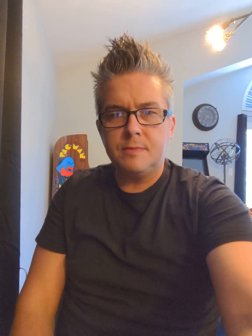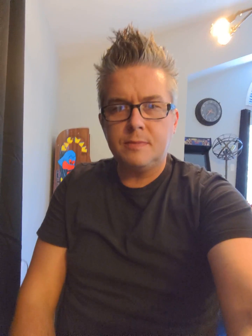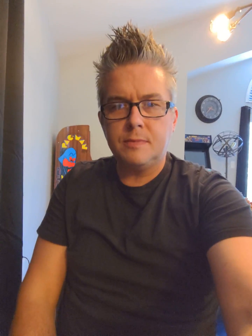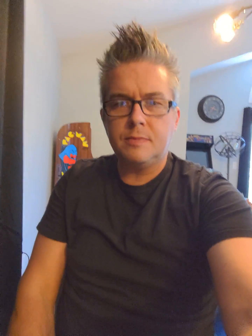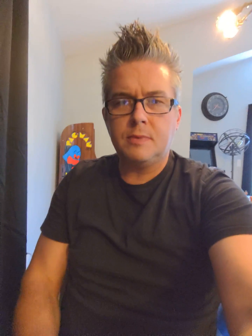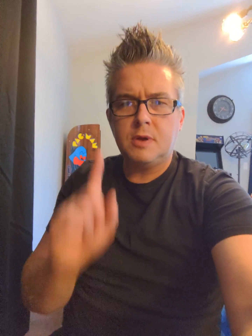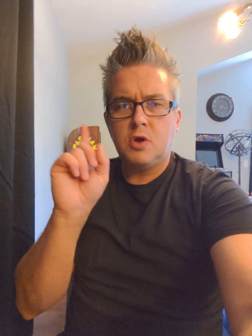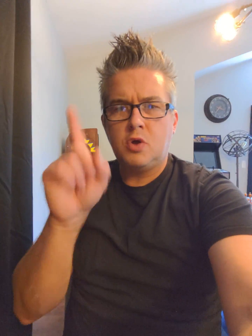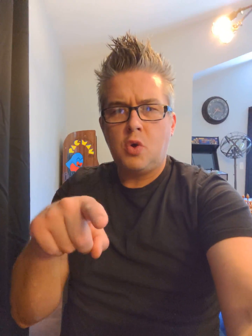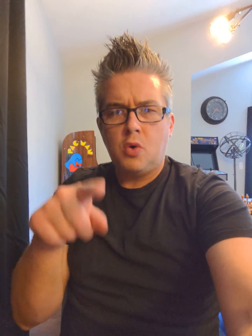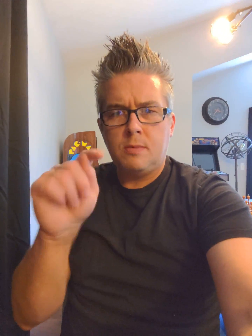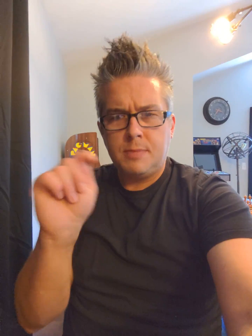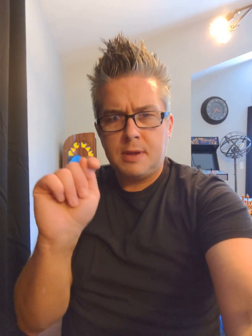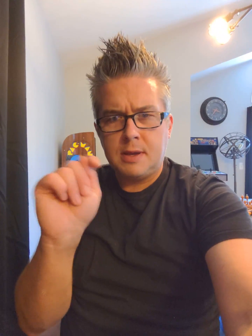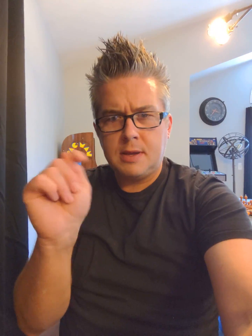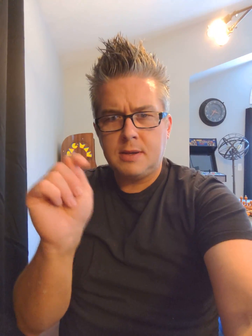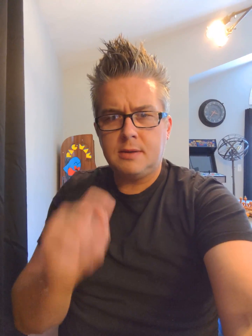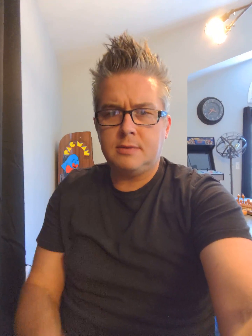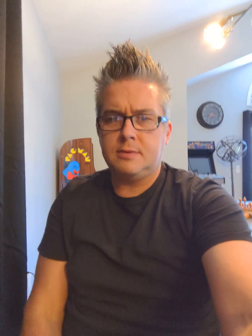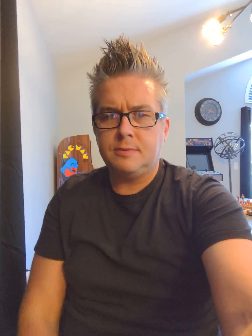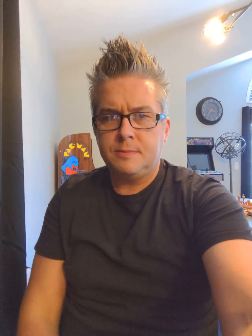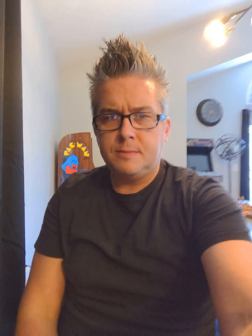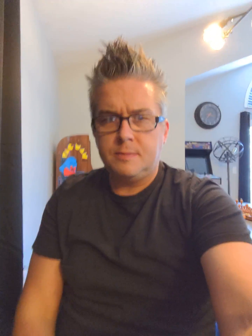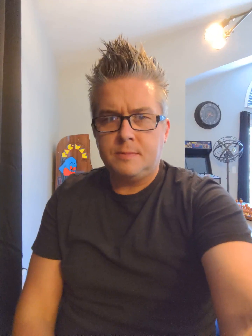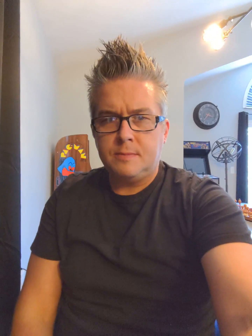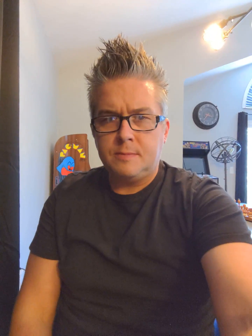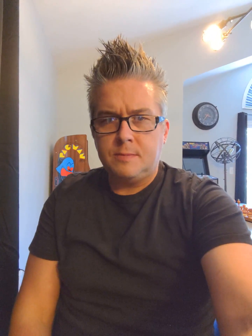go potty